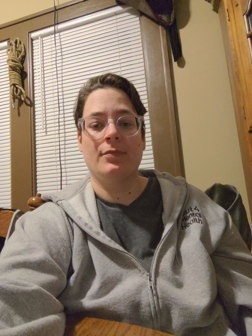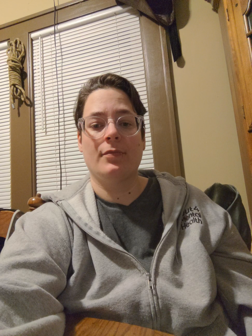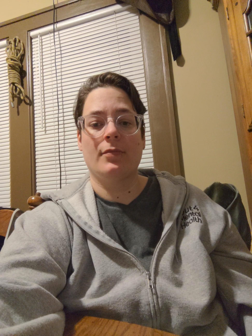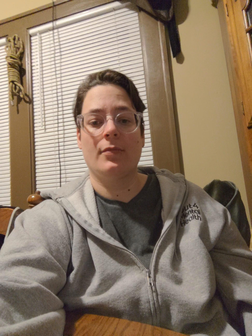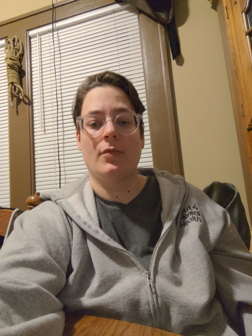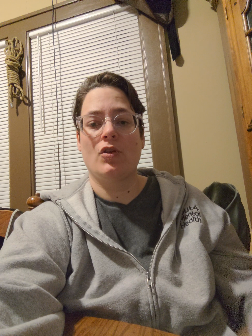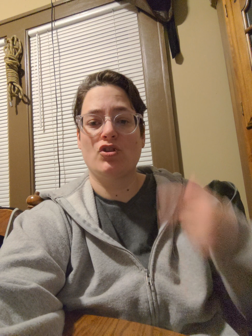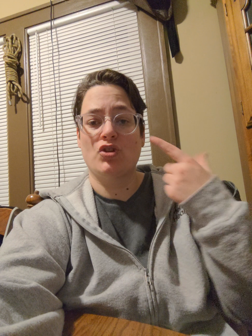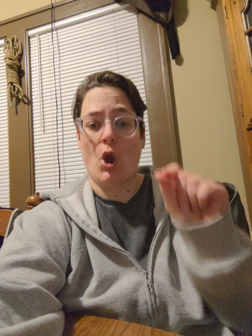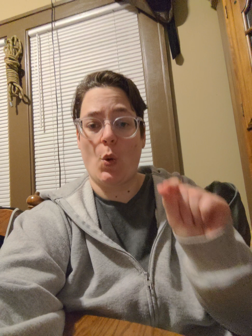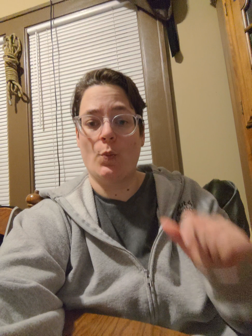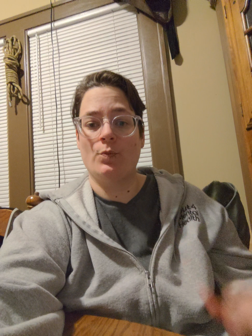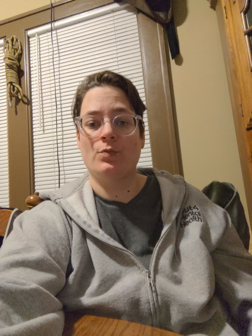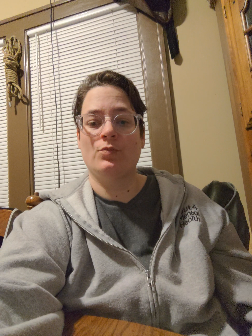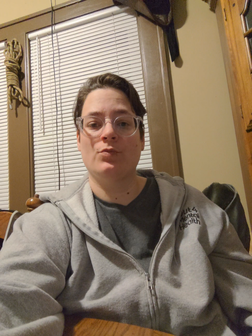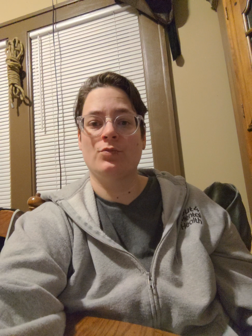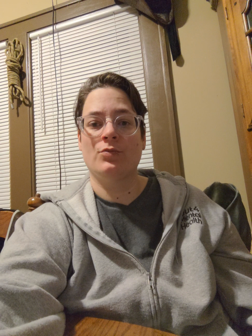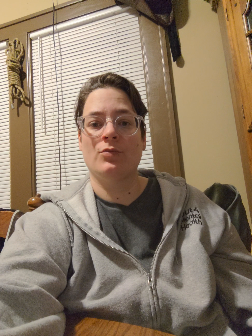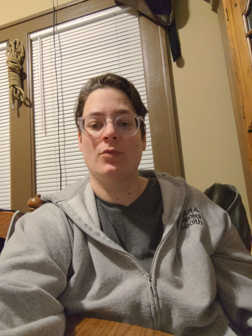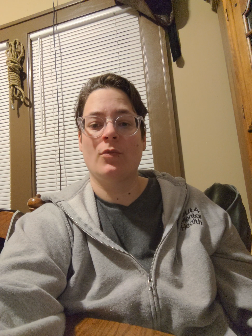go